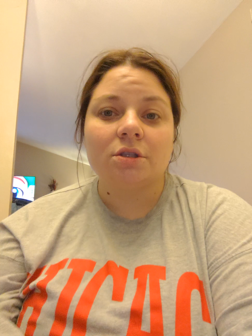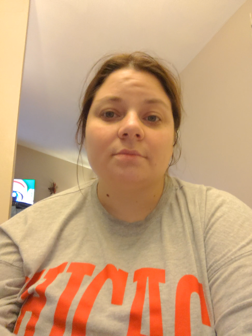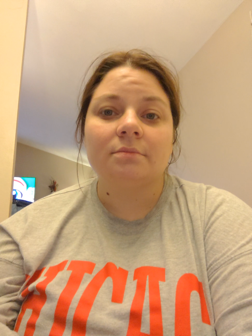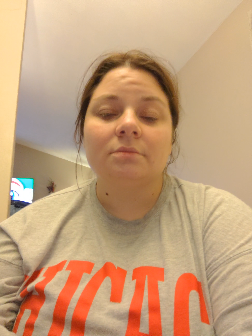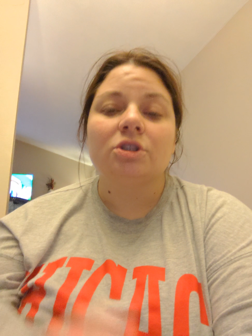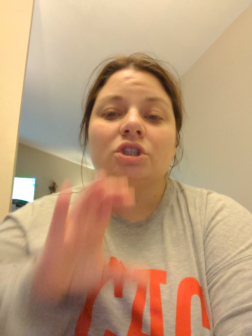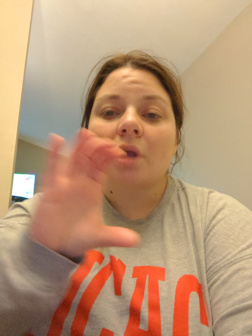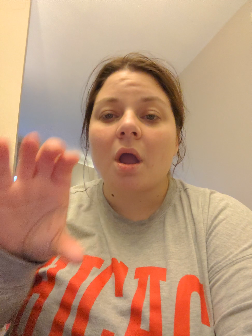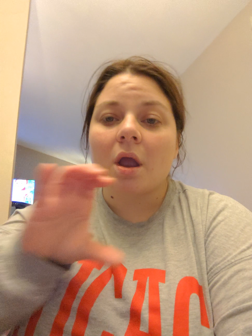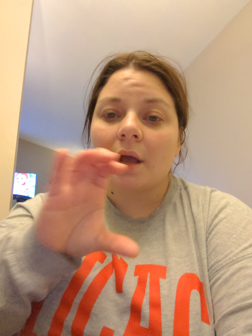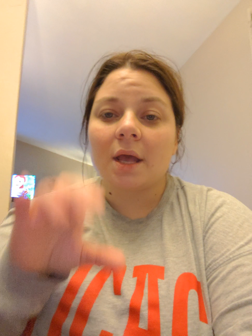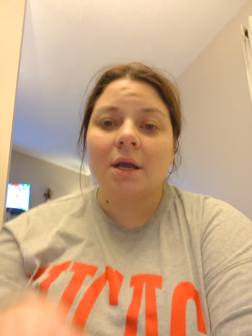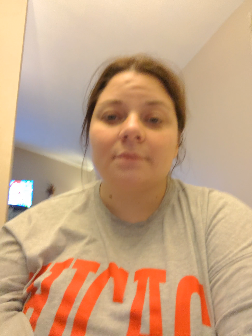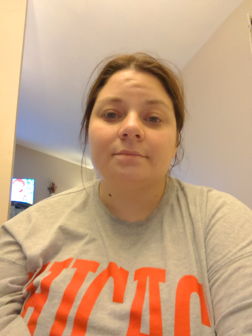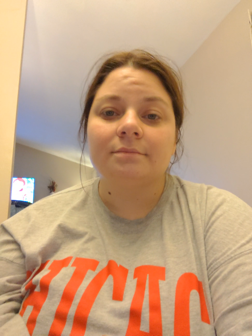chocolate